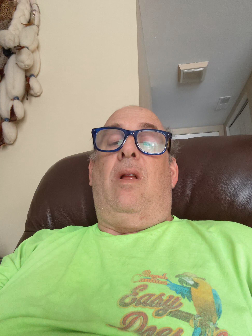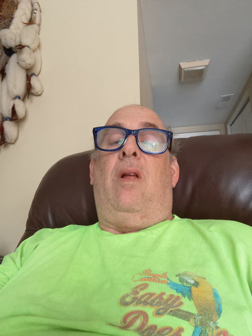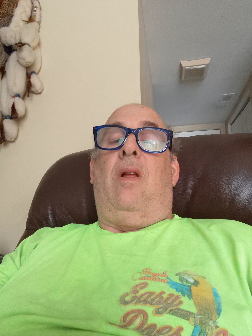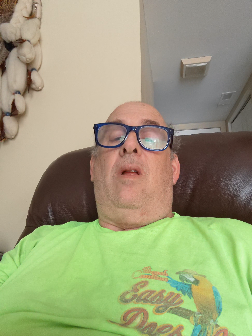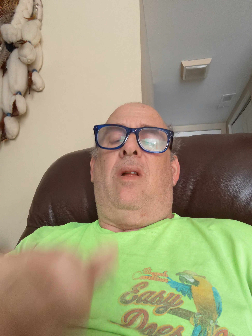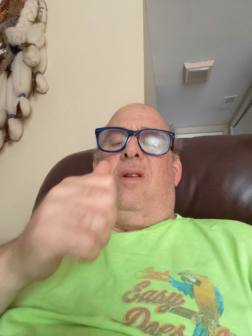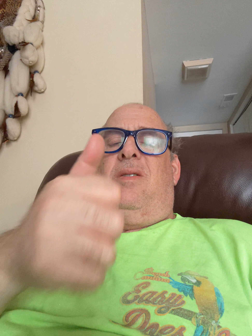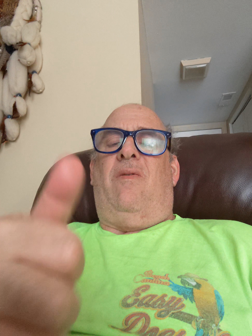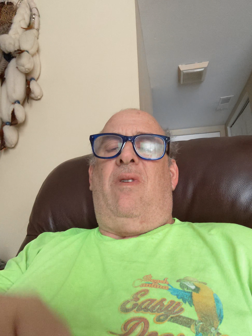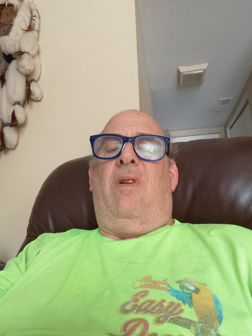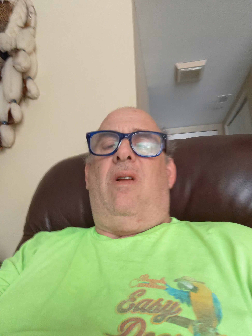yourself